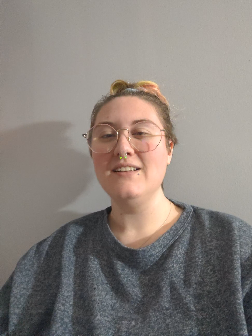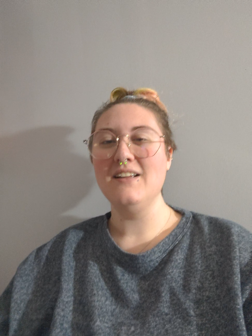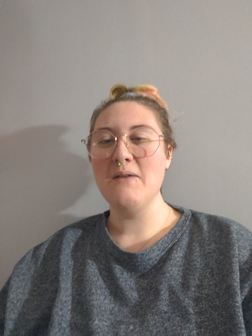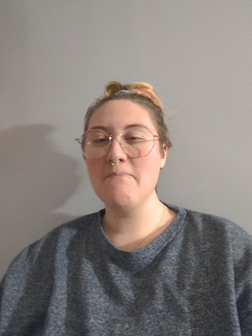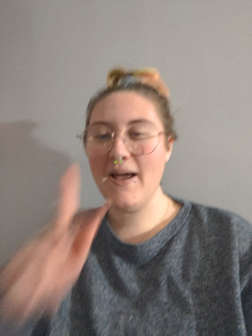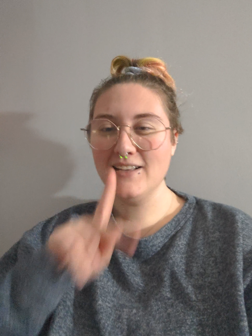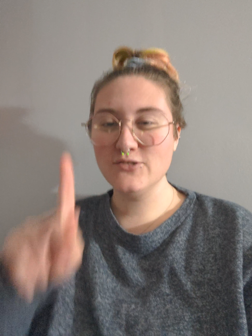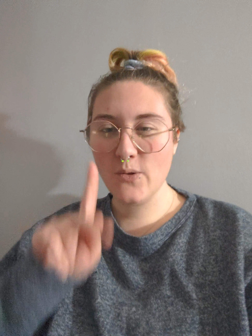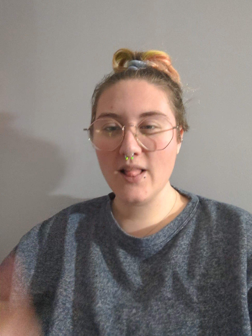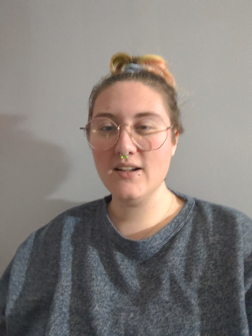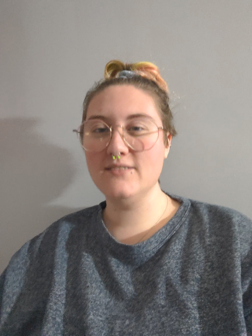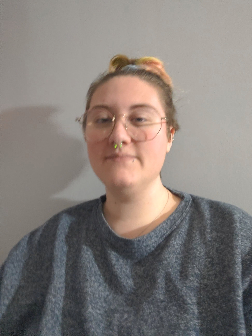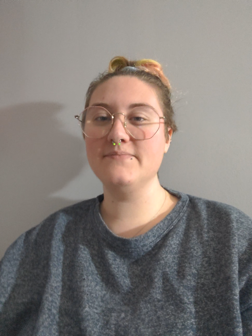pencil